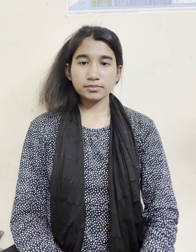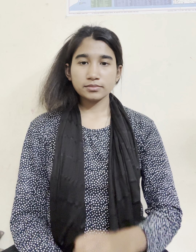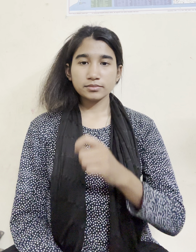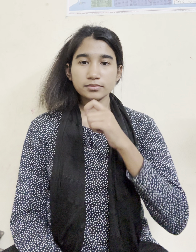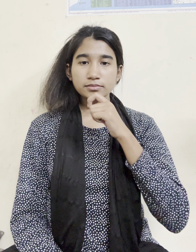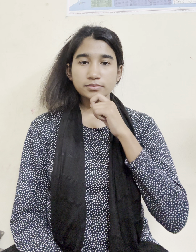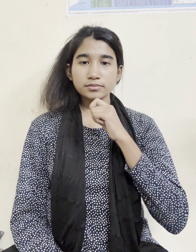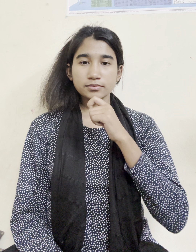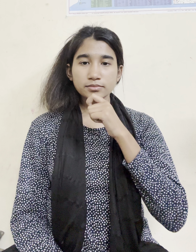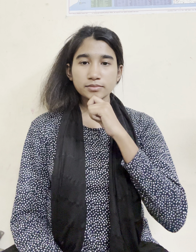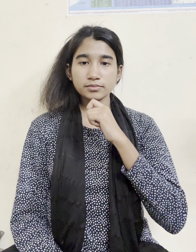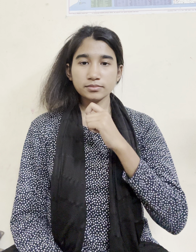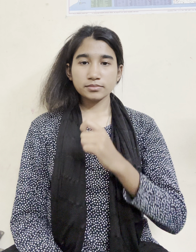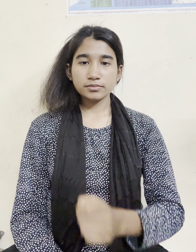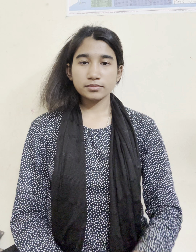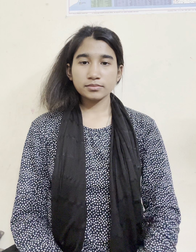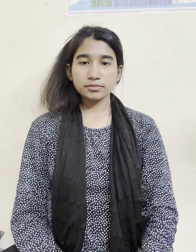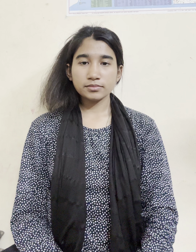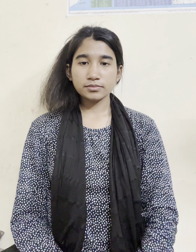চাচা